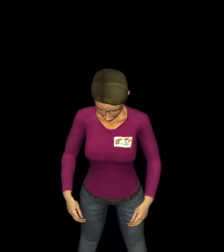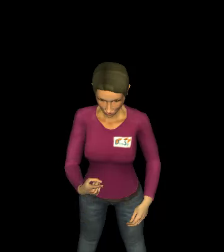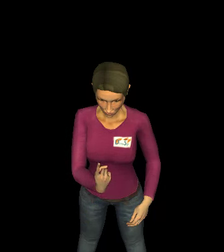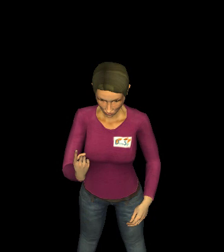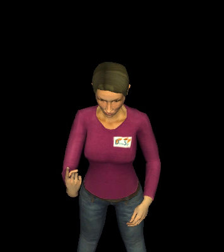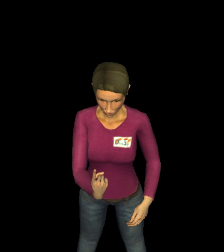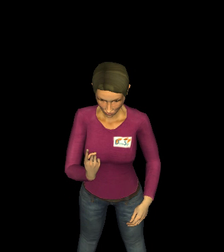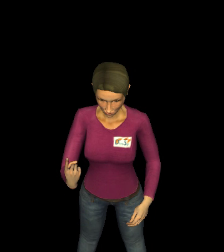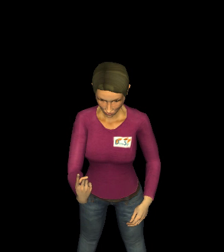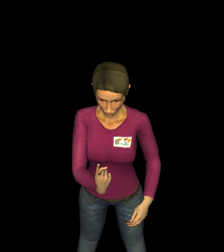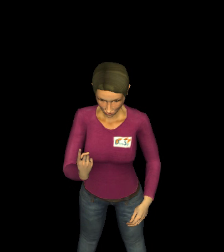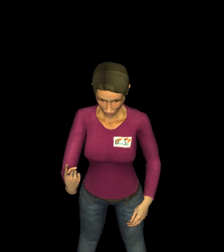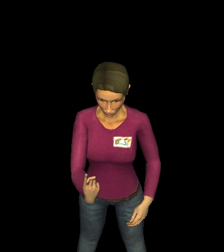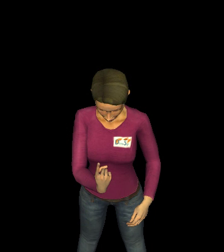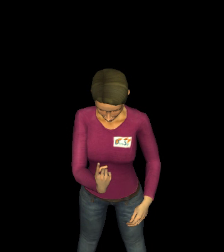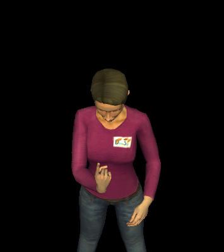يدير